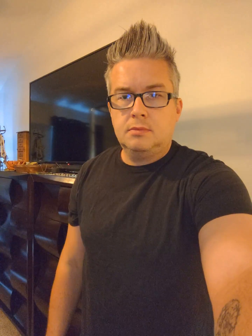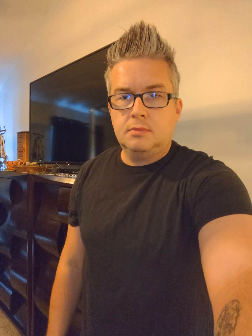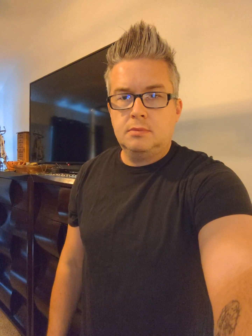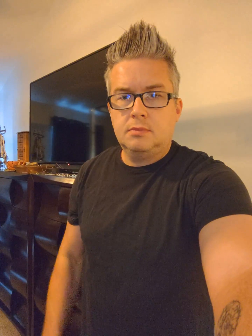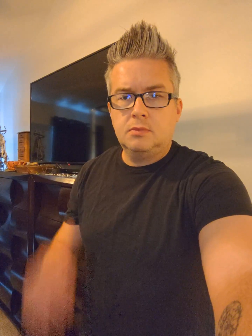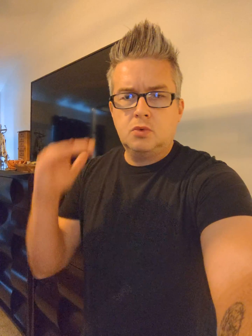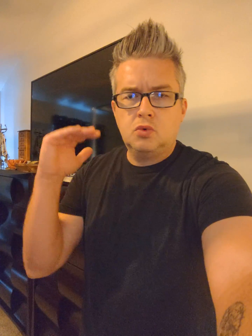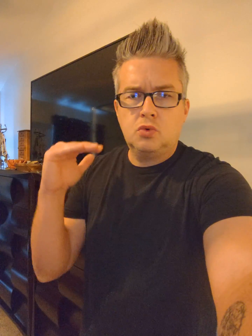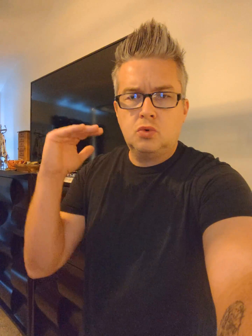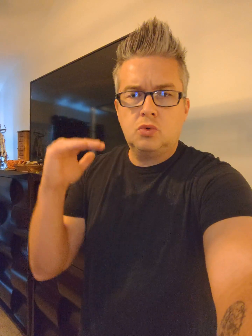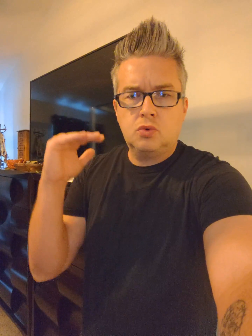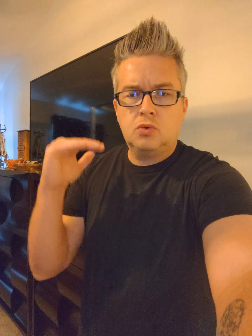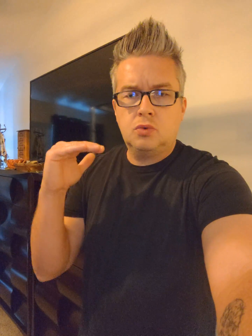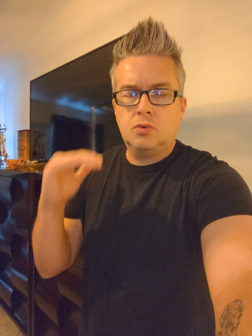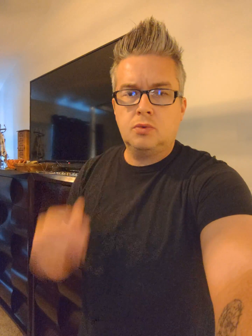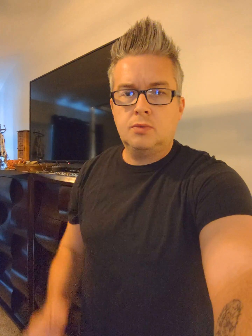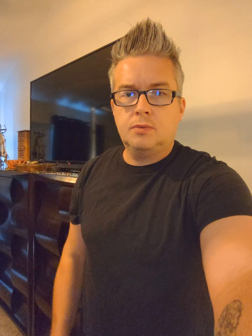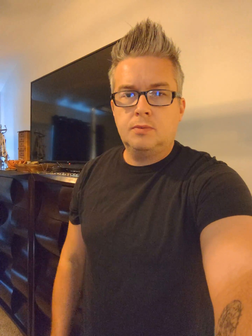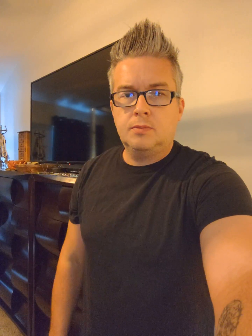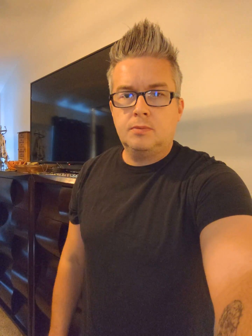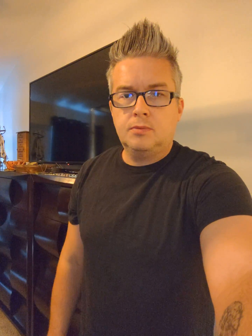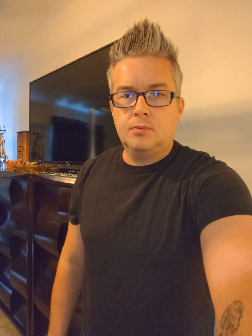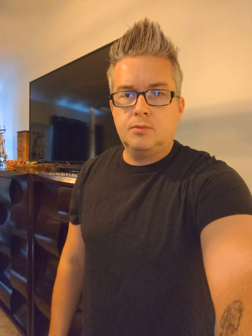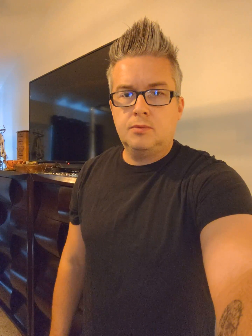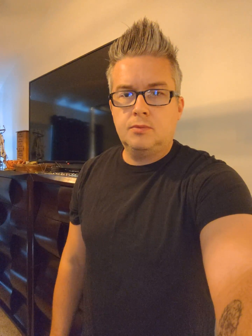short